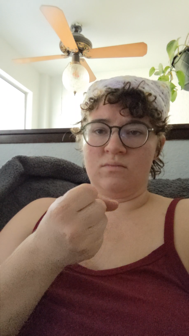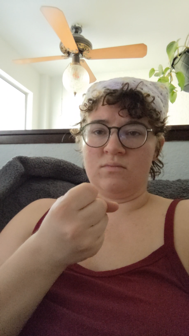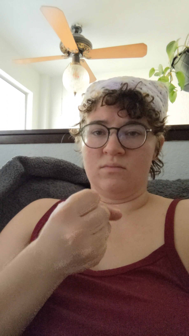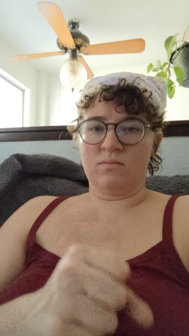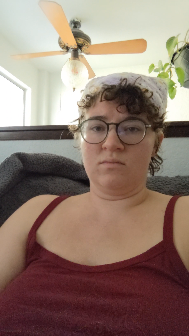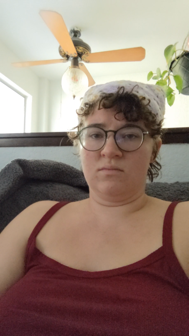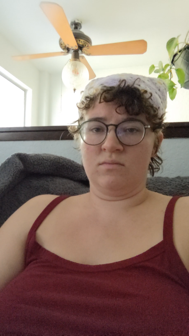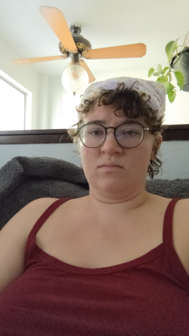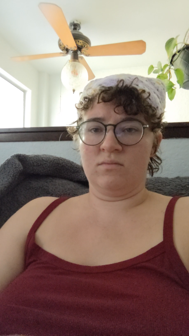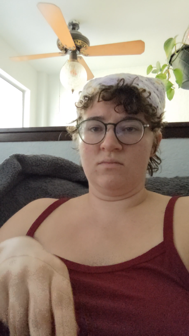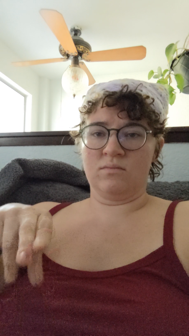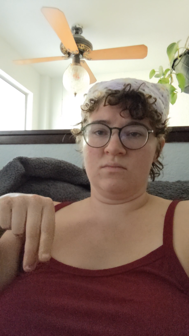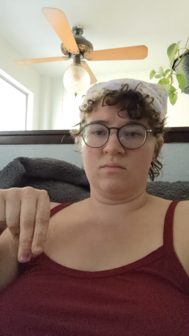diaper